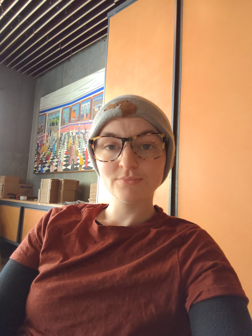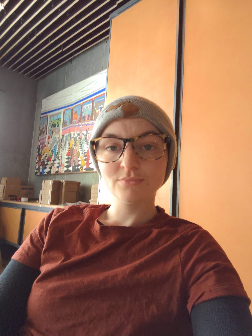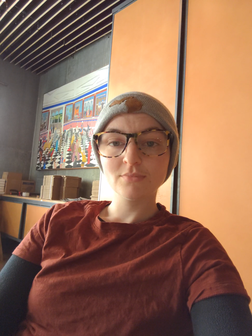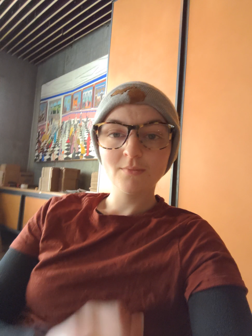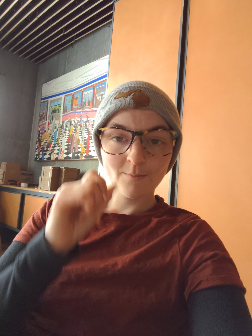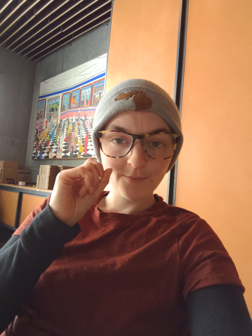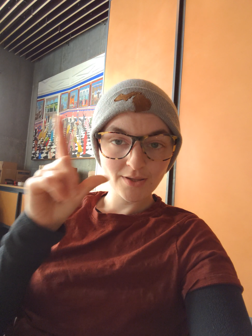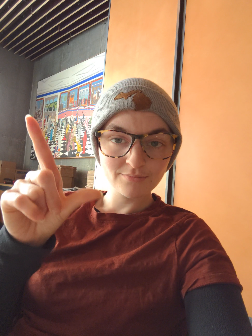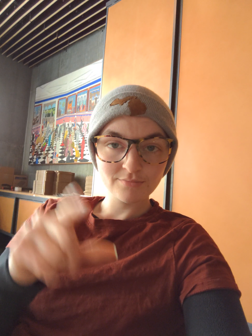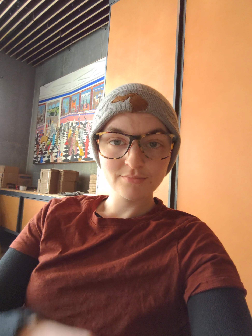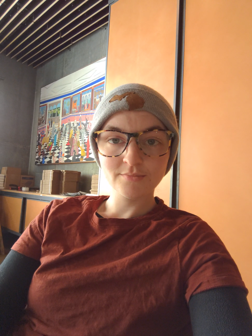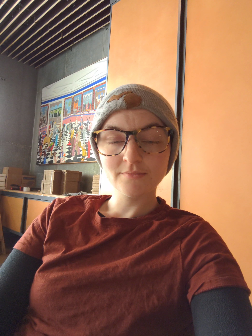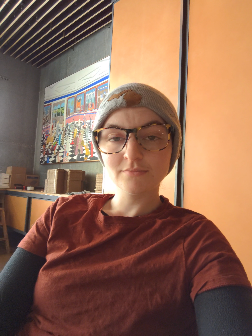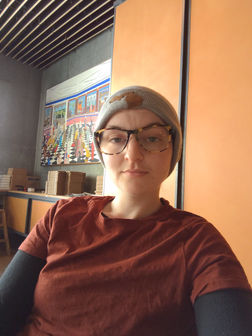wake